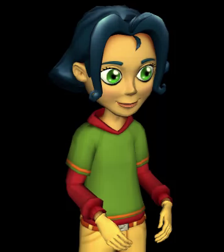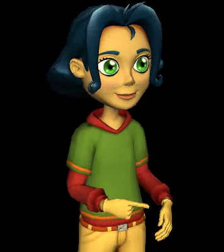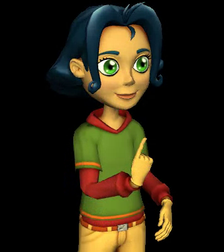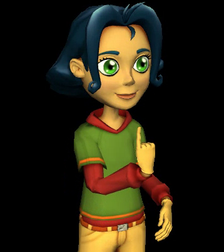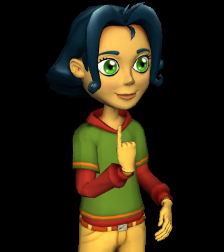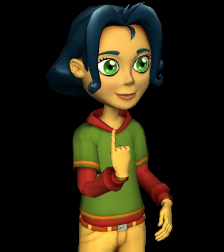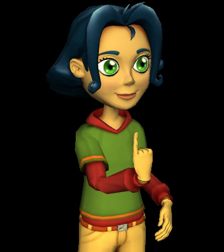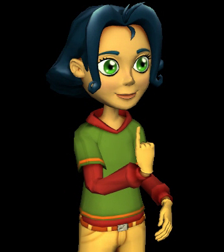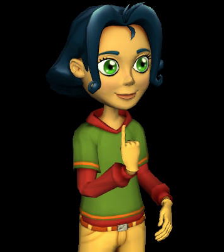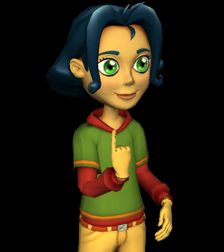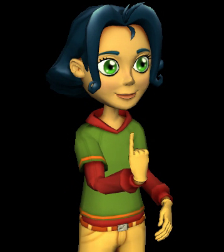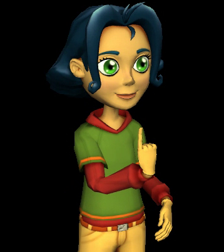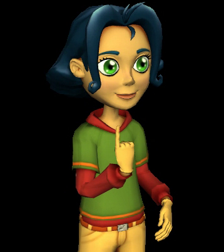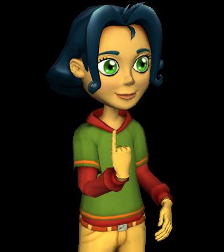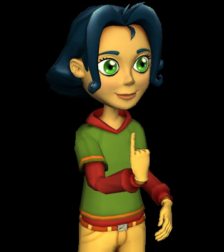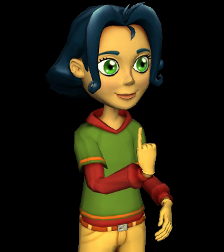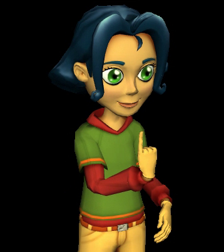يدير